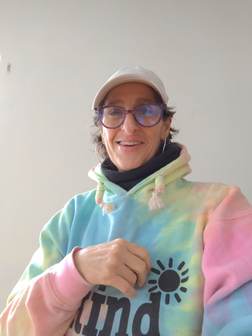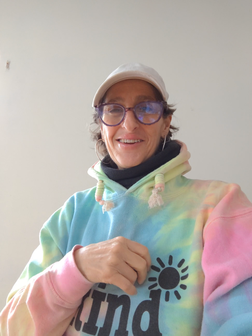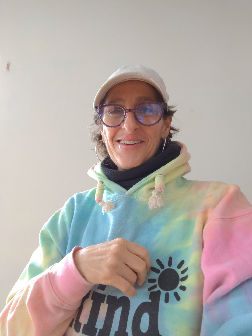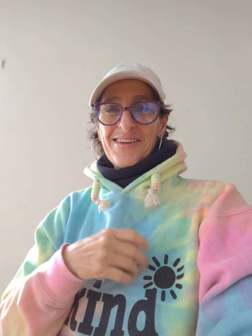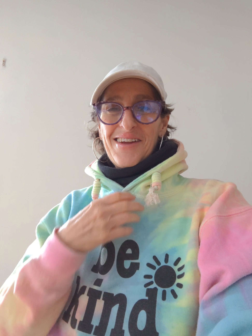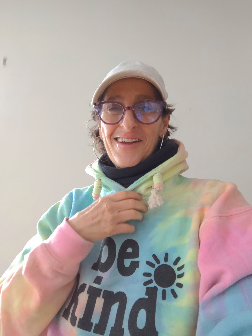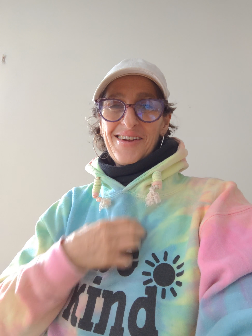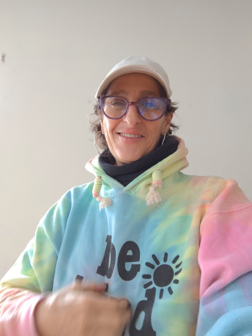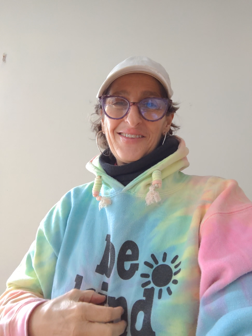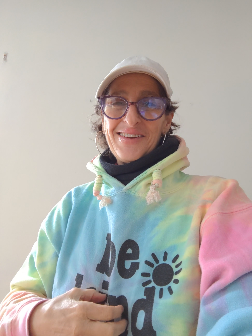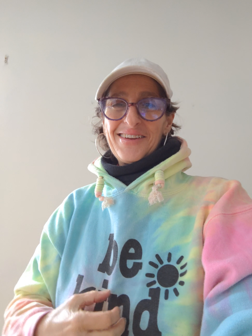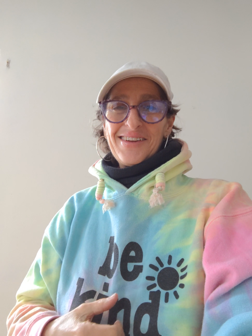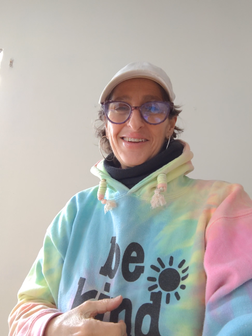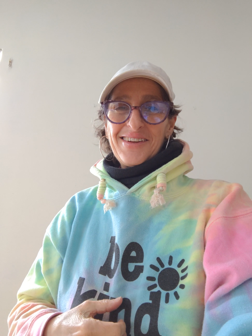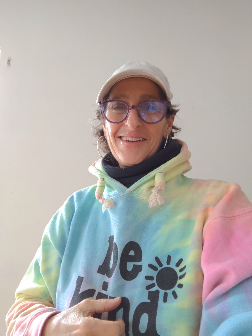hungry